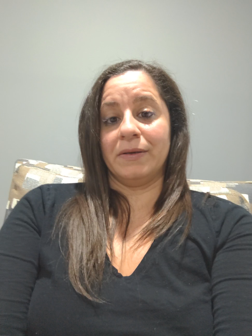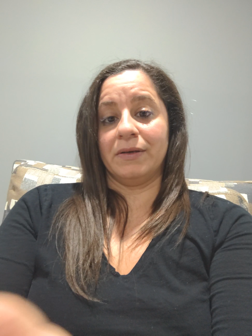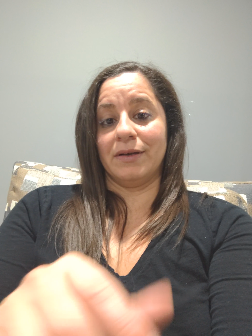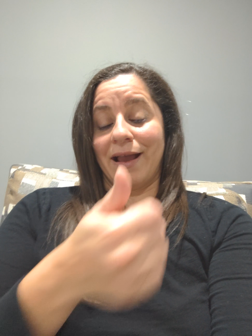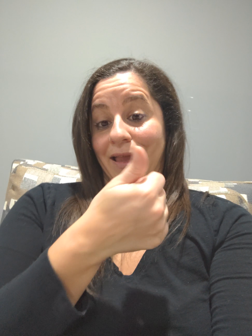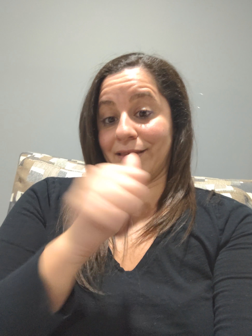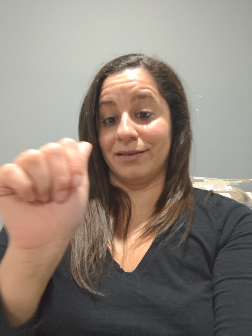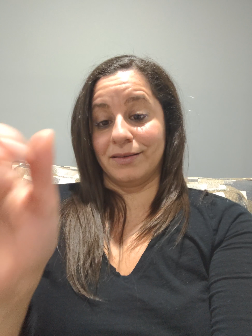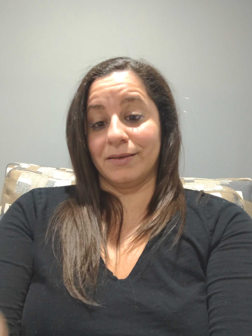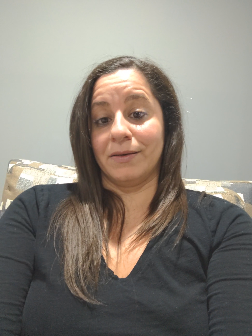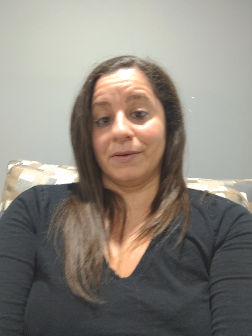any